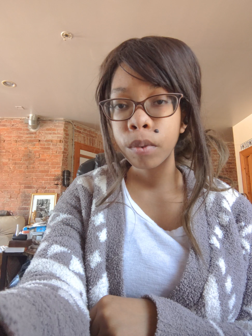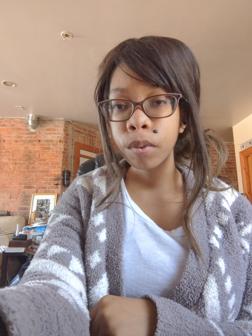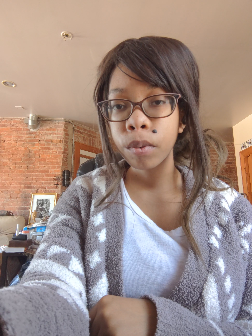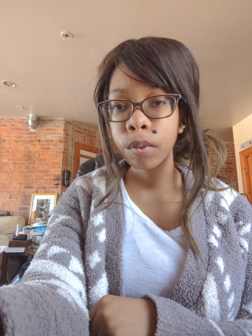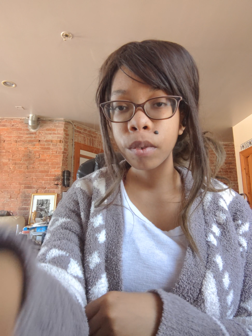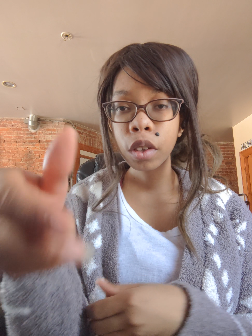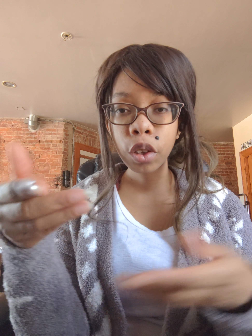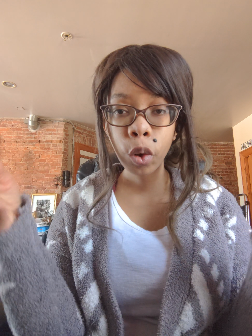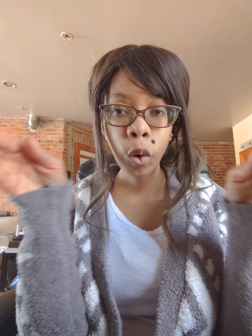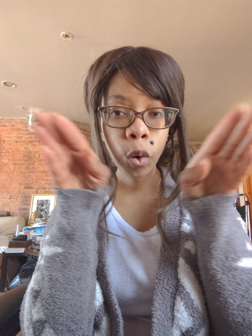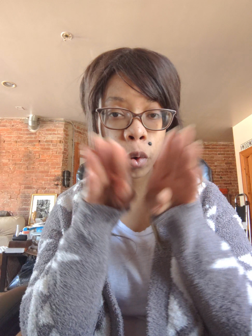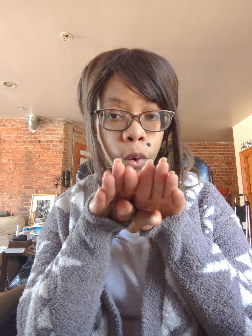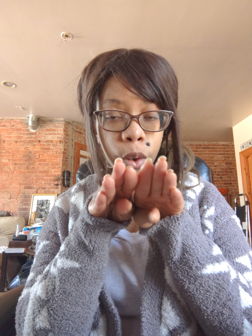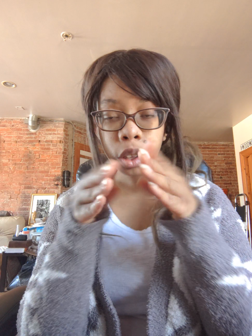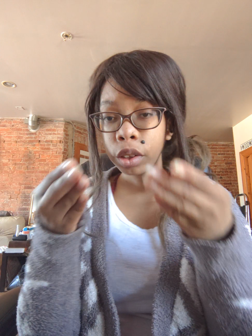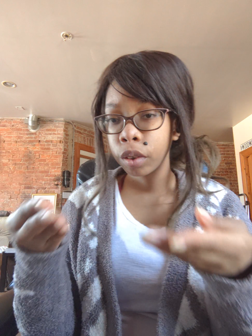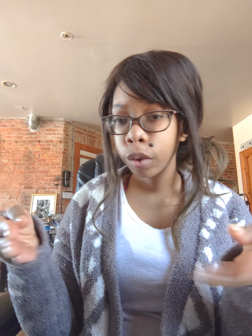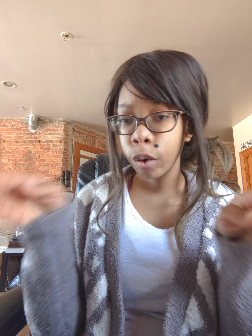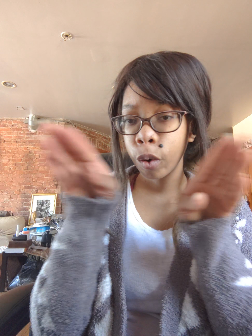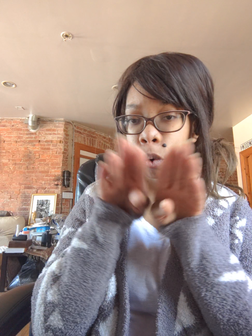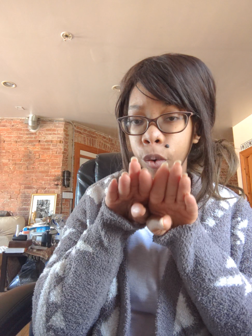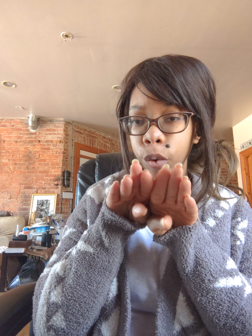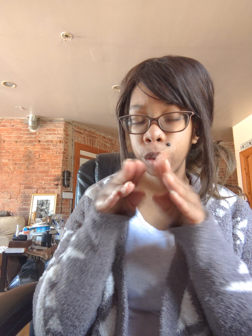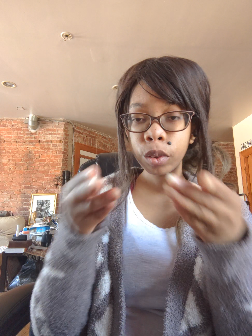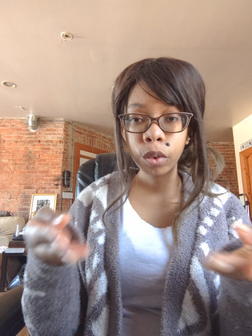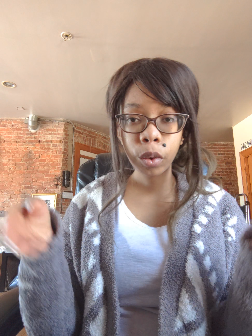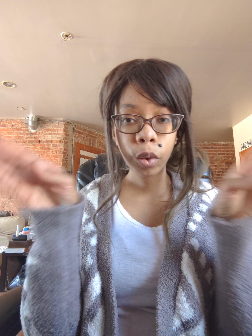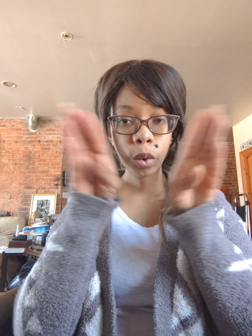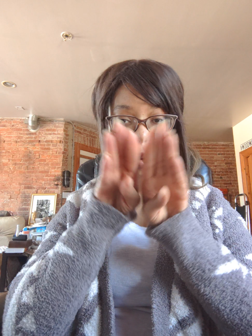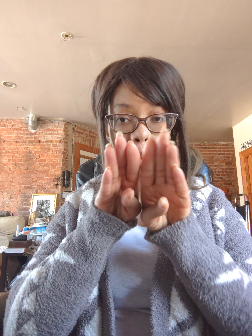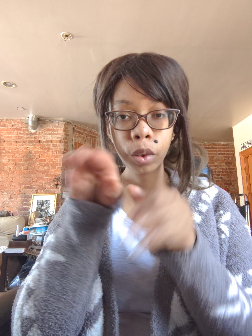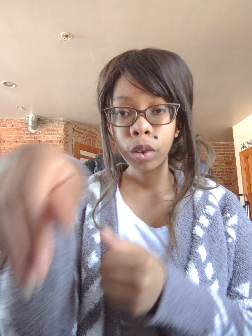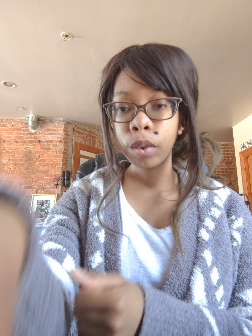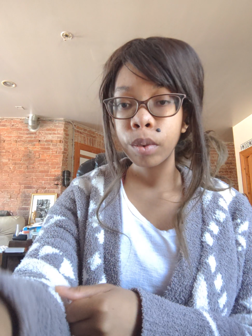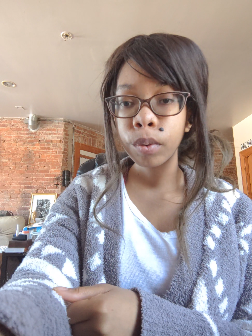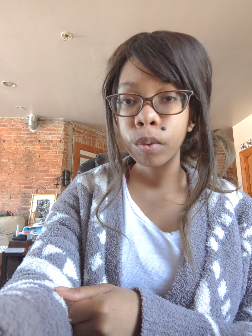close